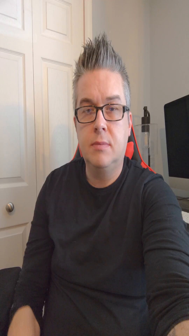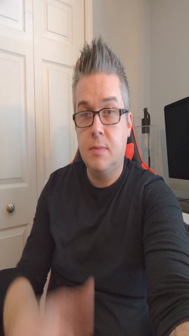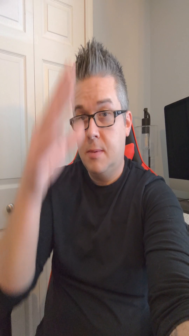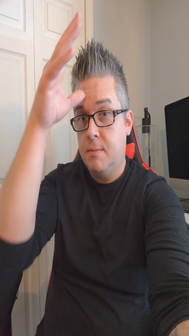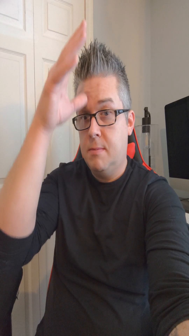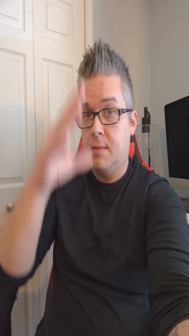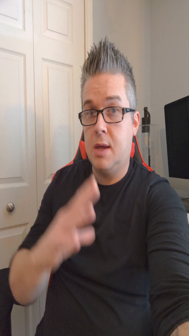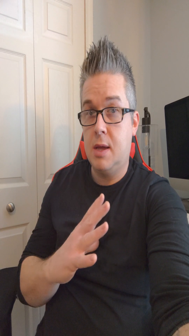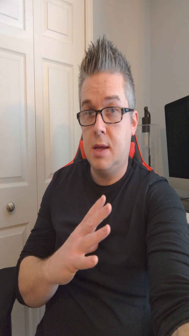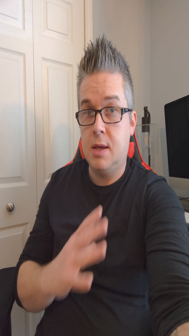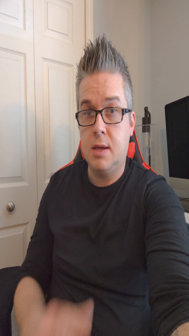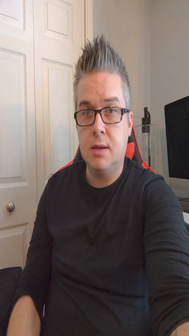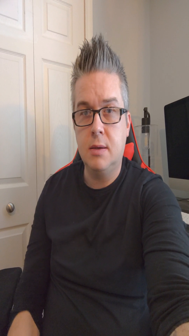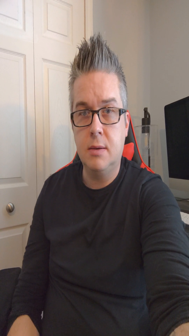man